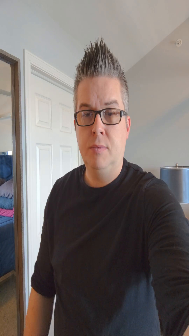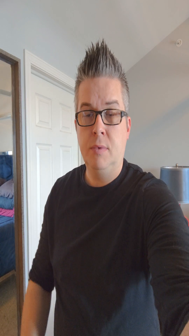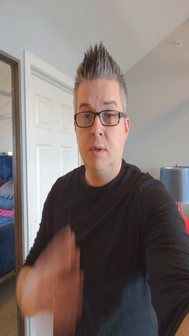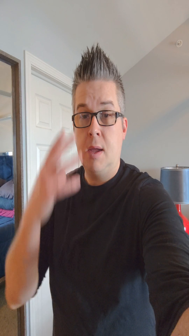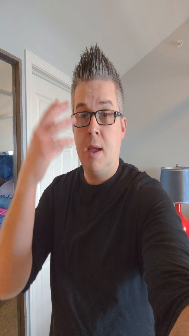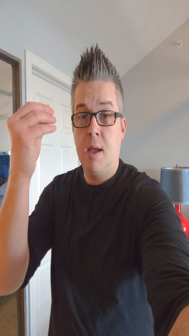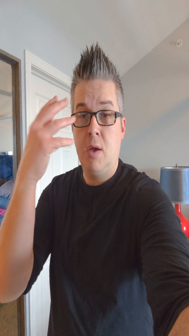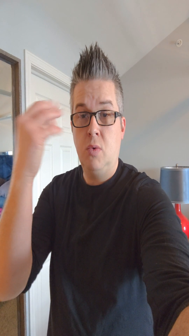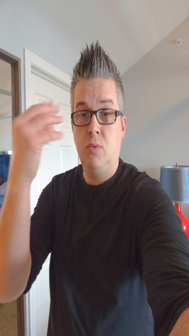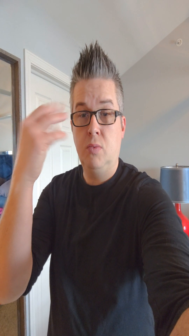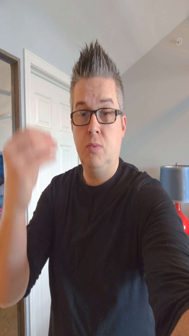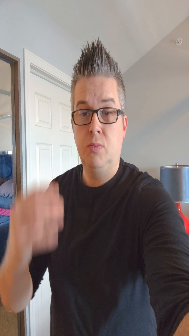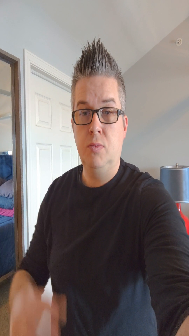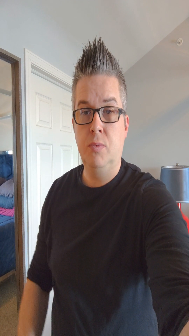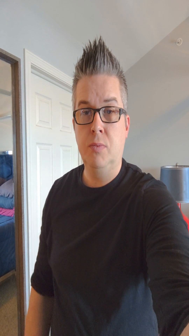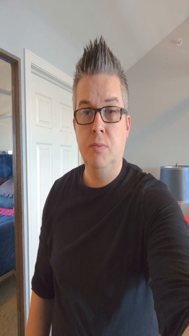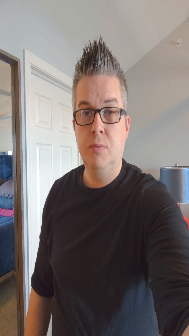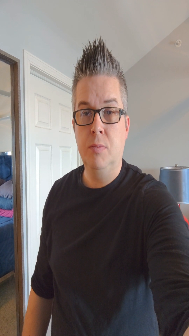outside